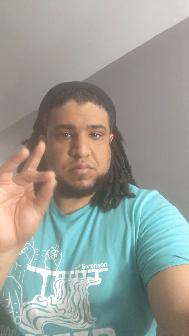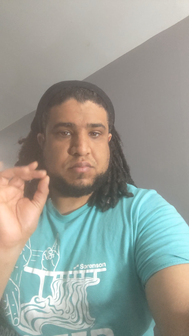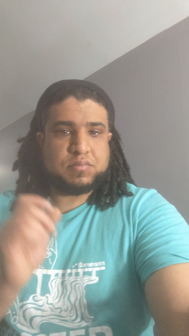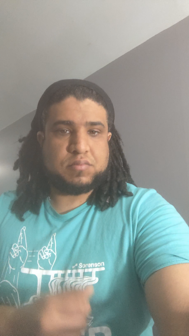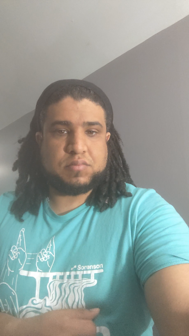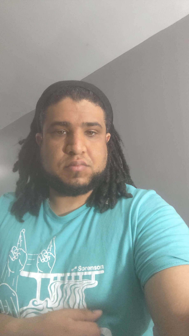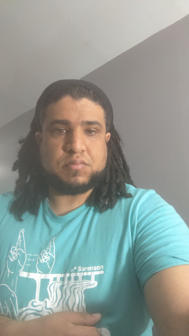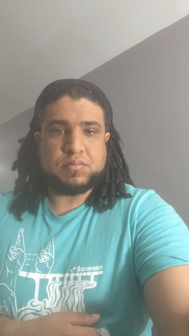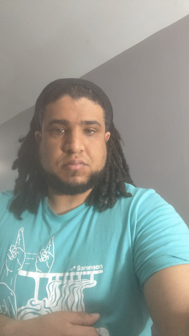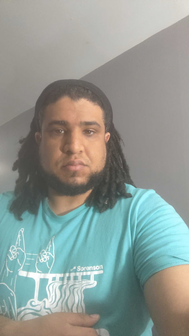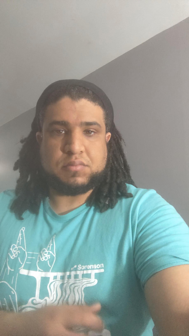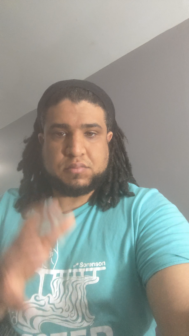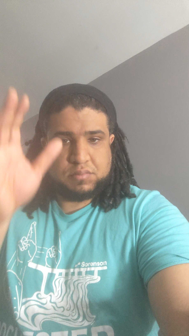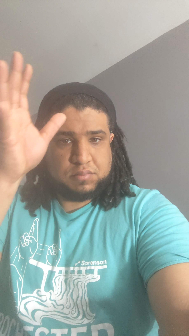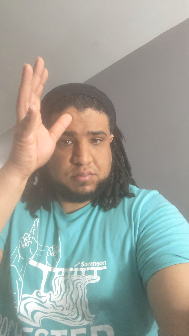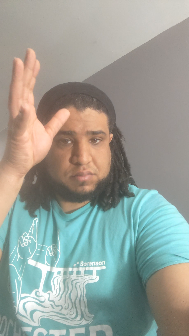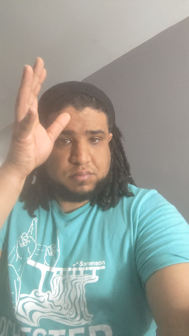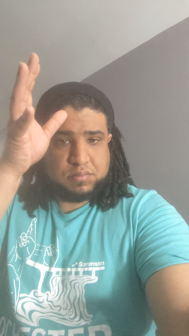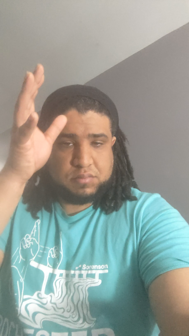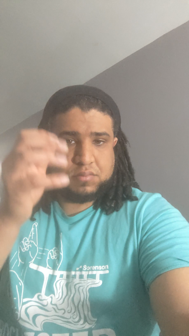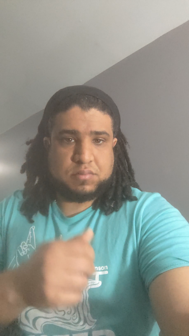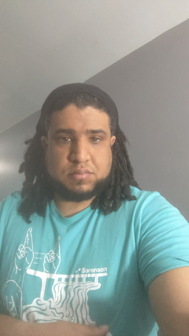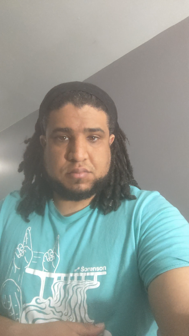daddy